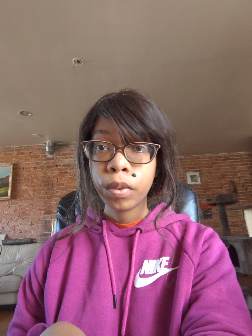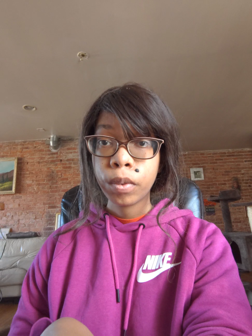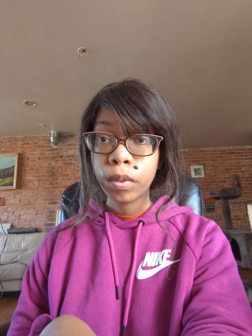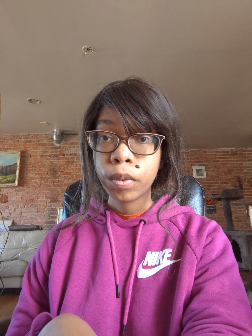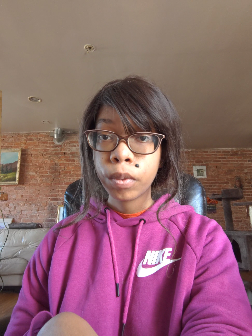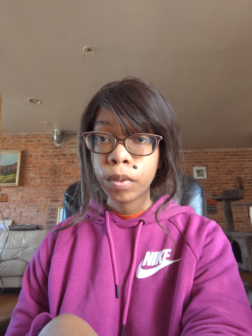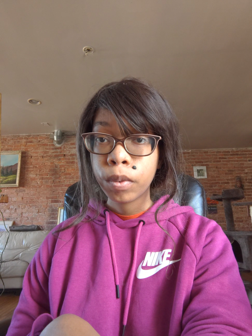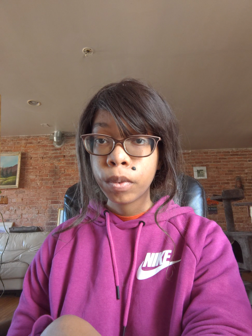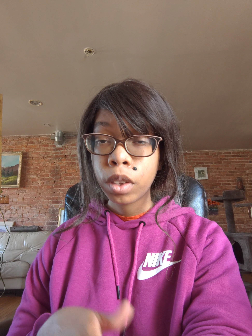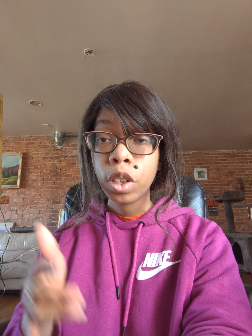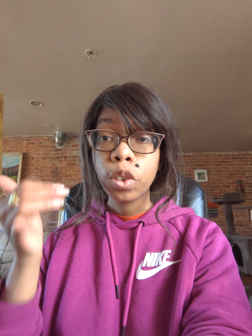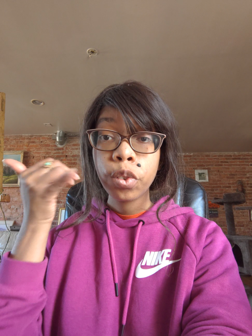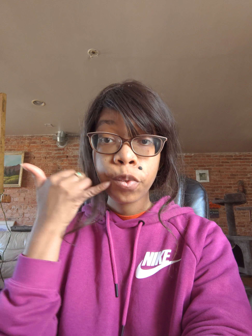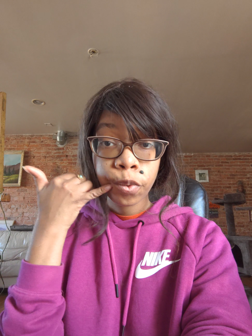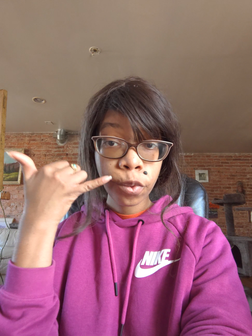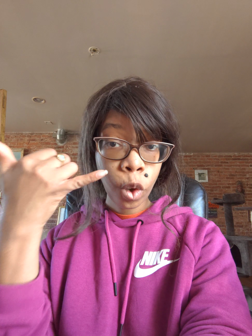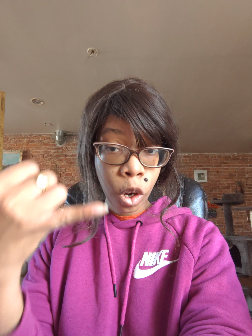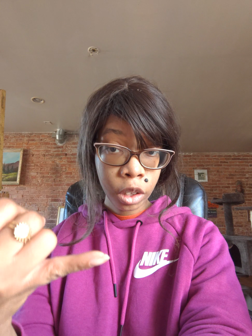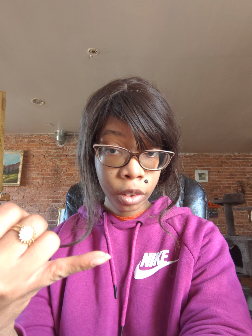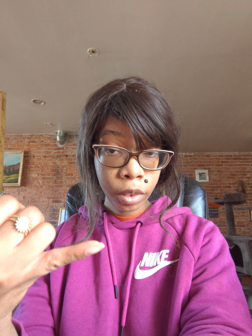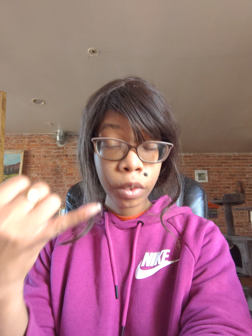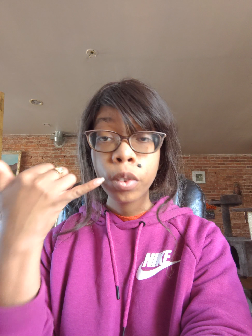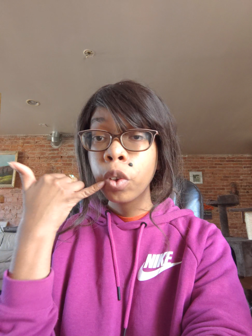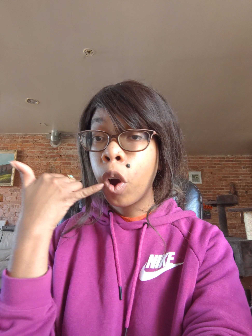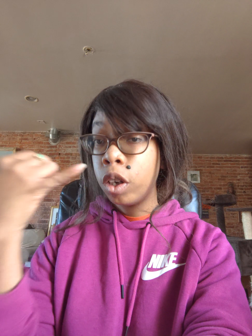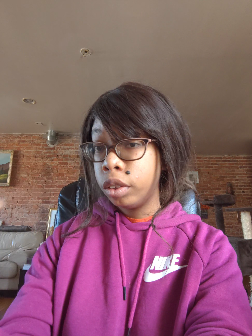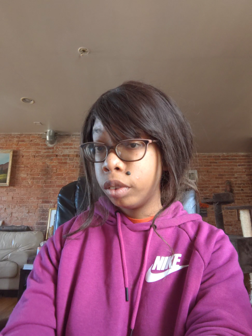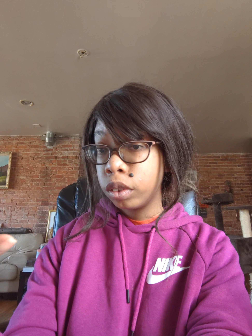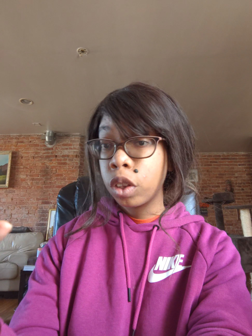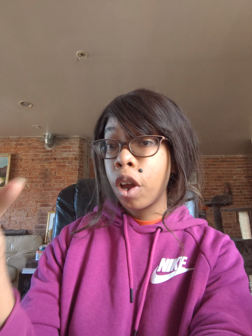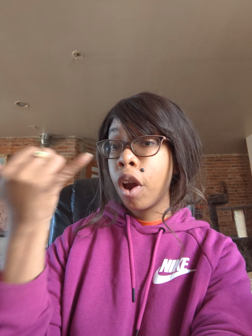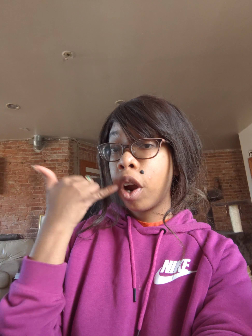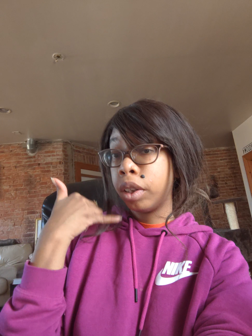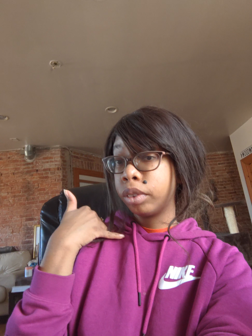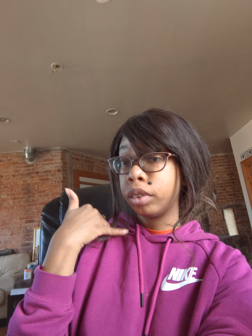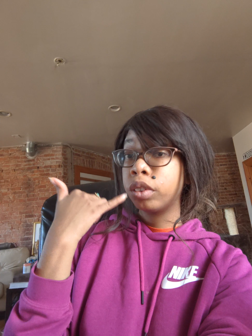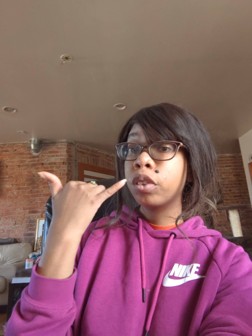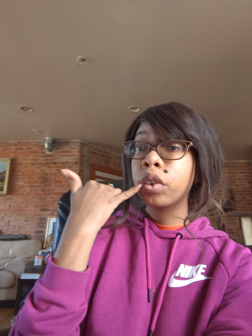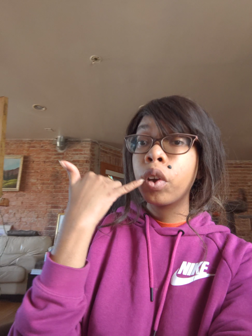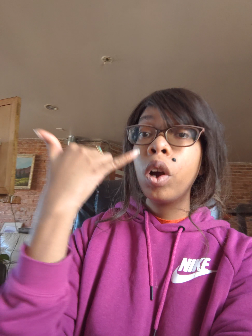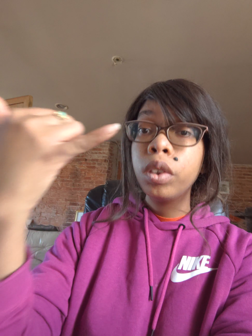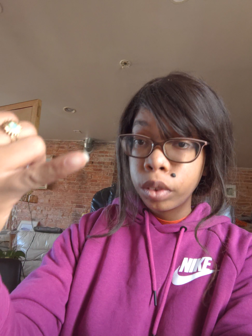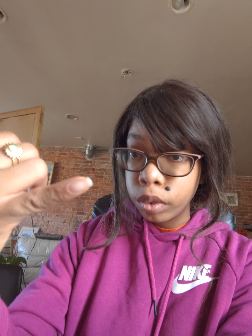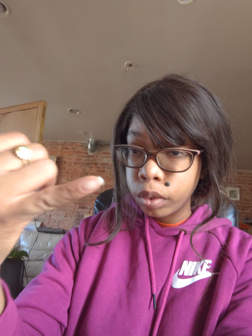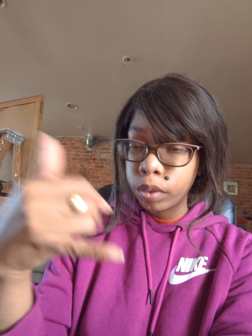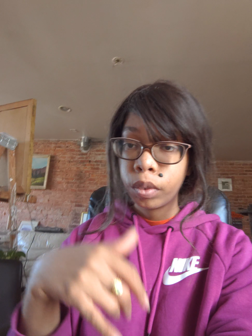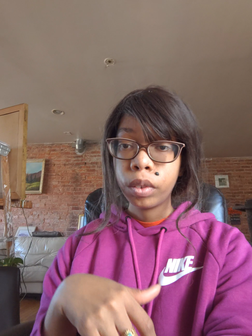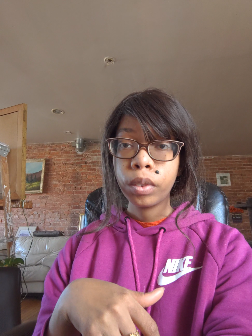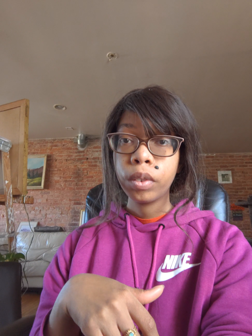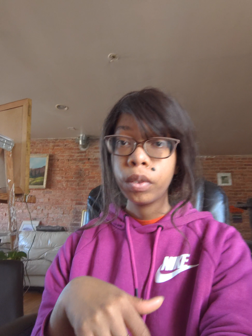call on the phone